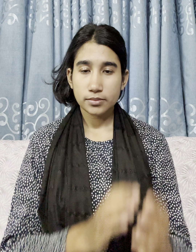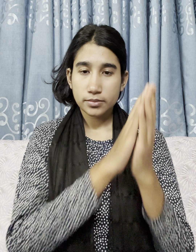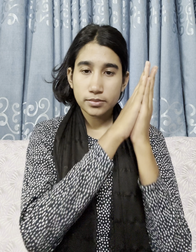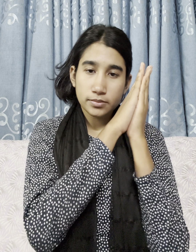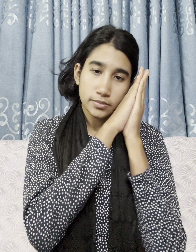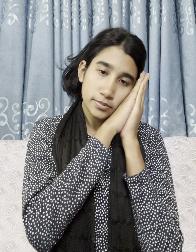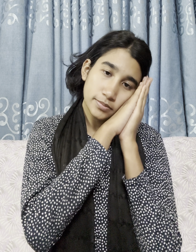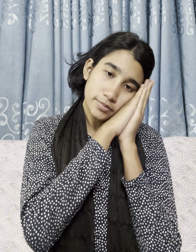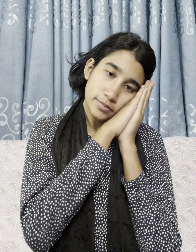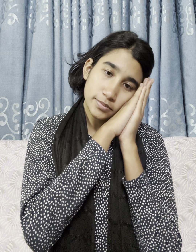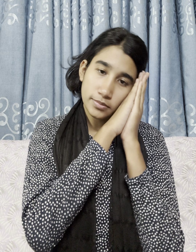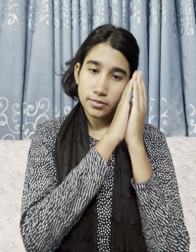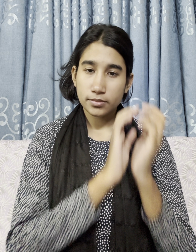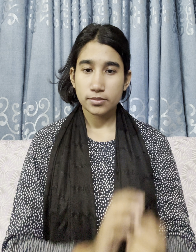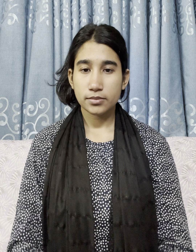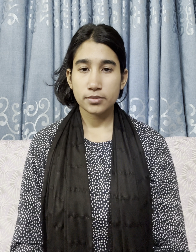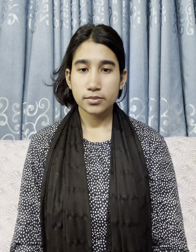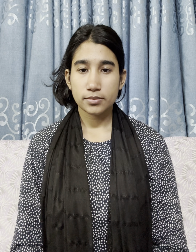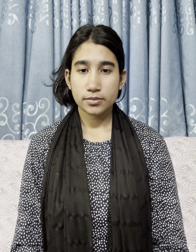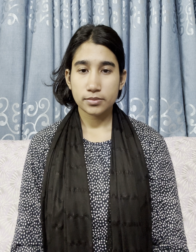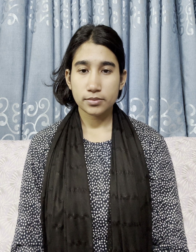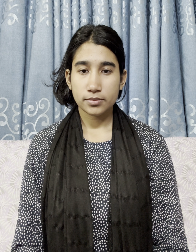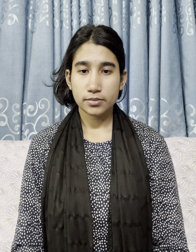ঘুমানো